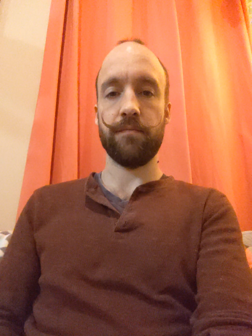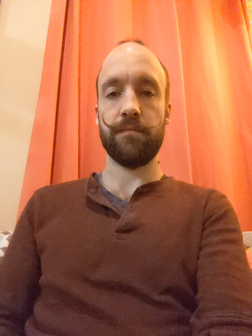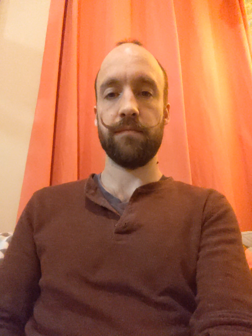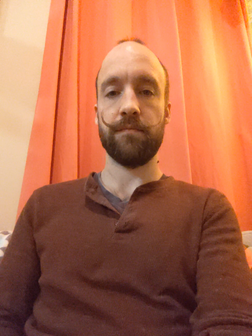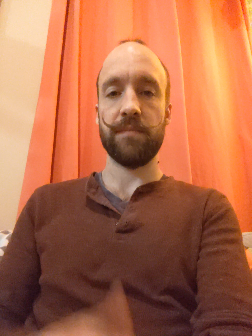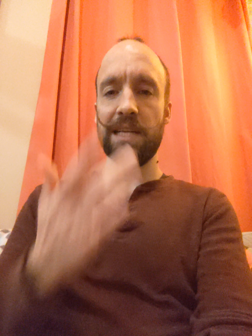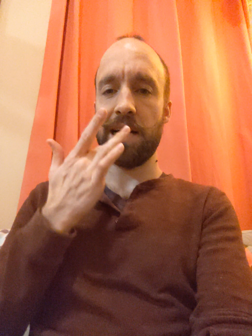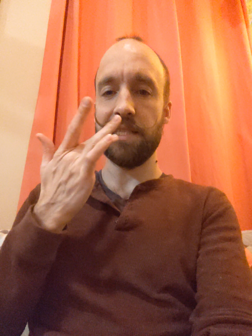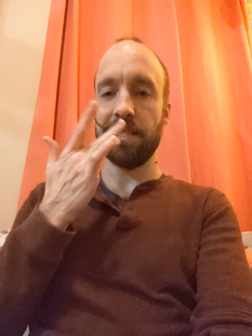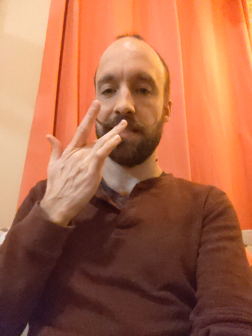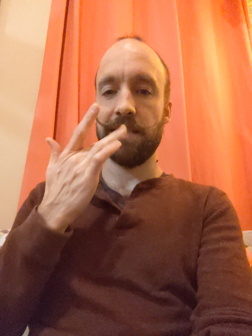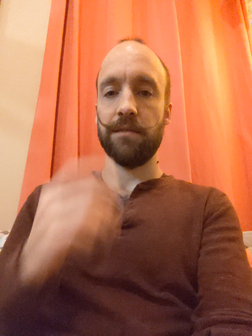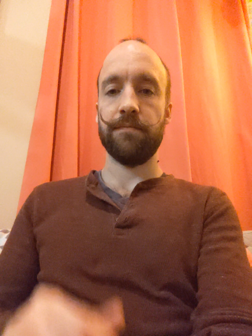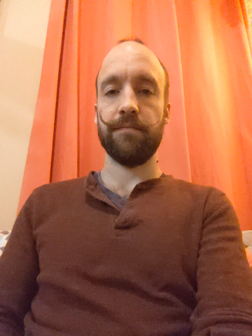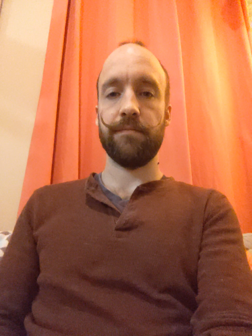taste